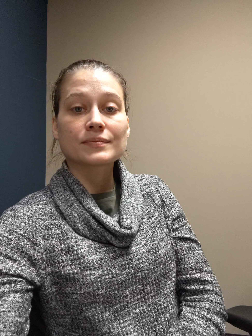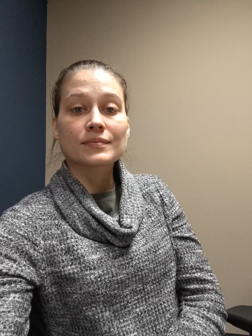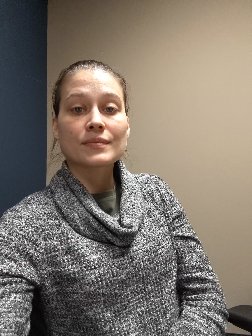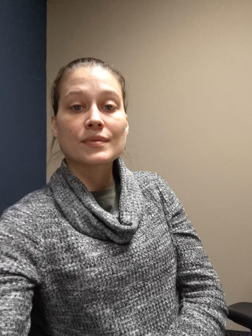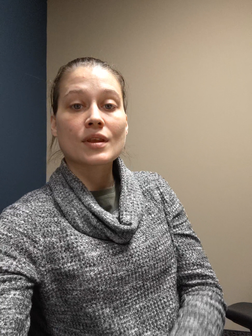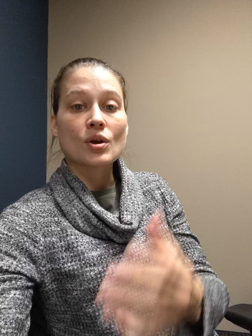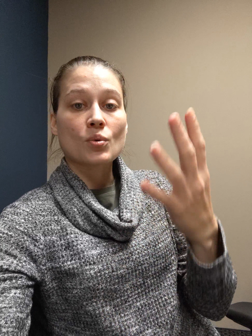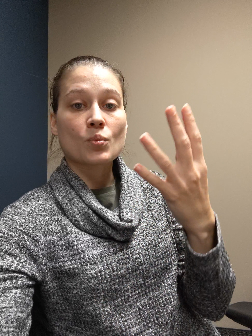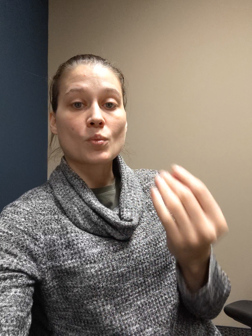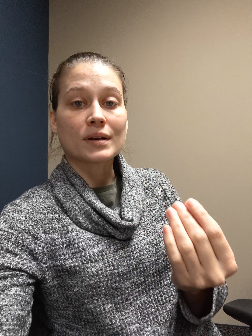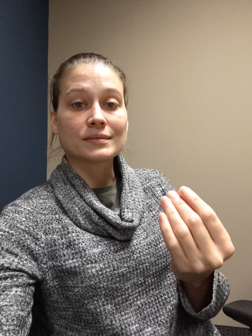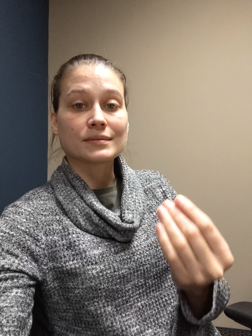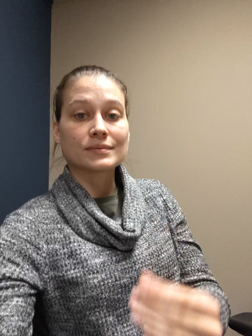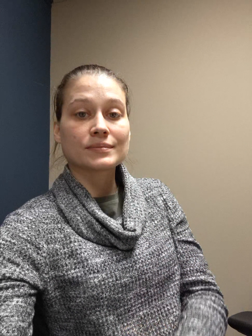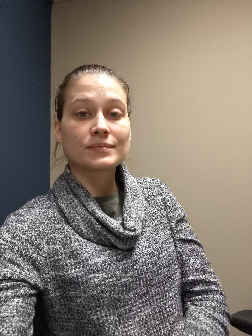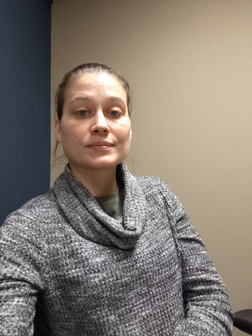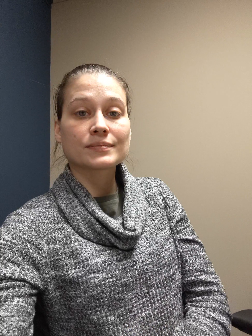wet